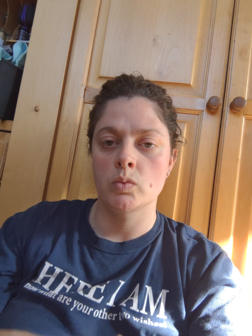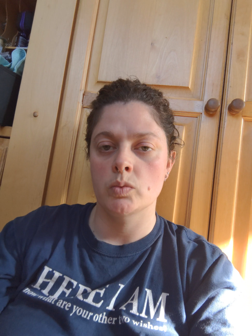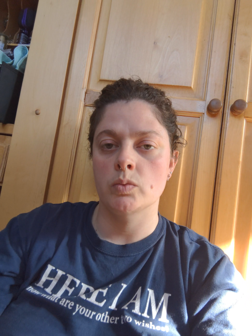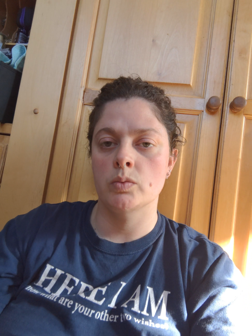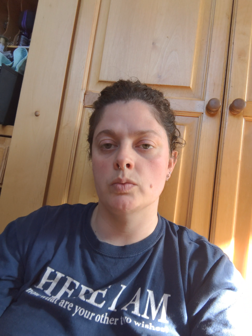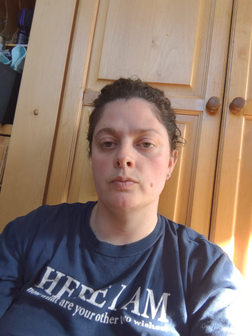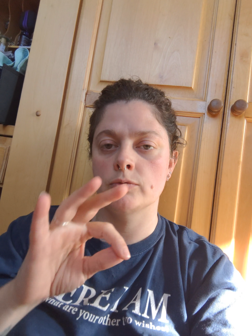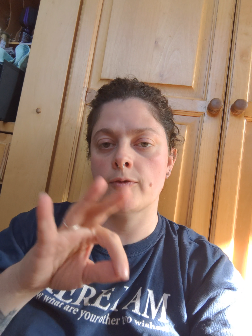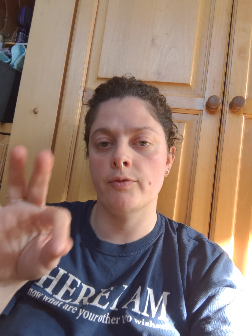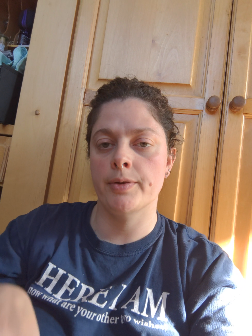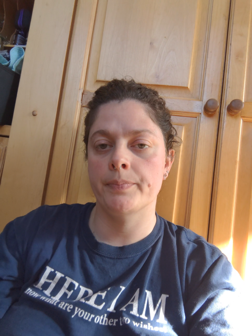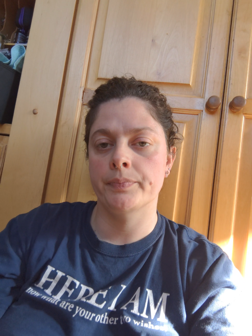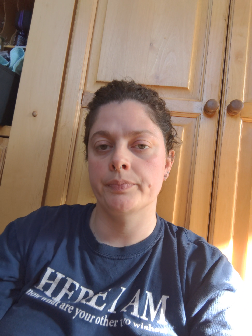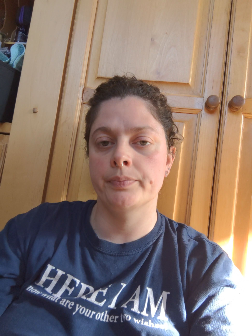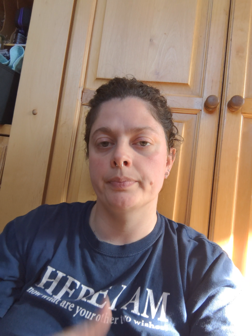french fries